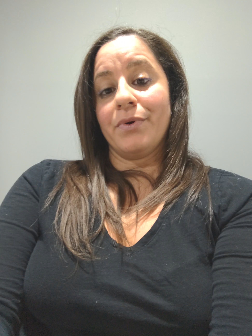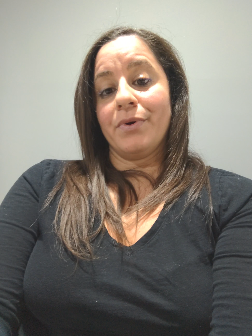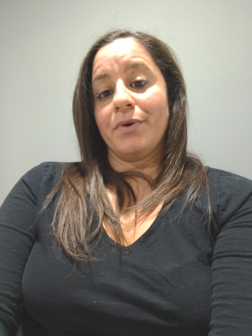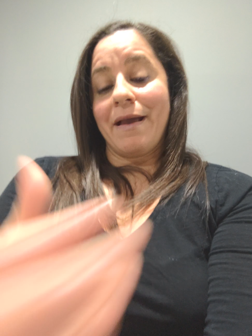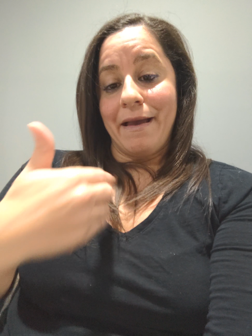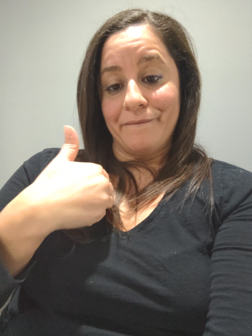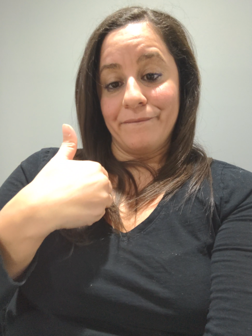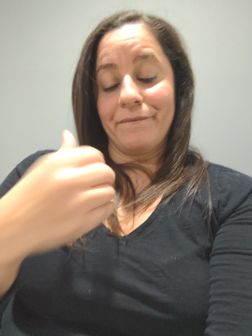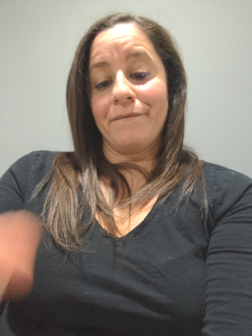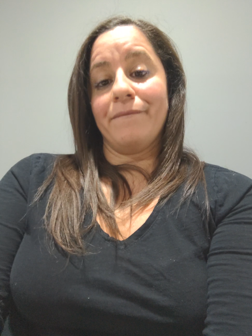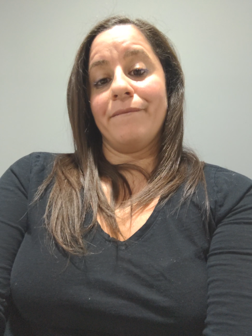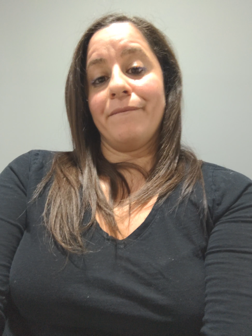have